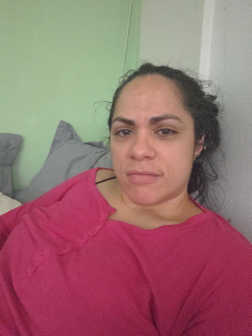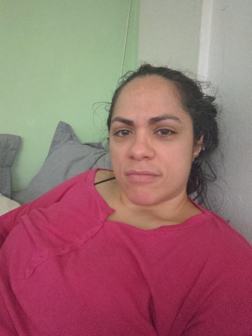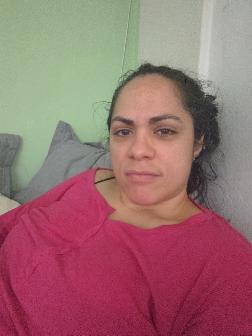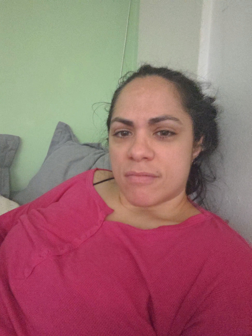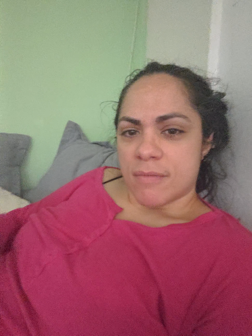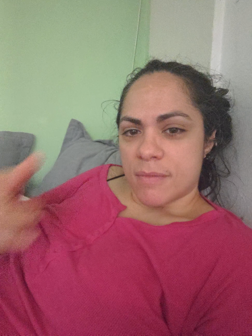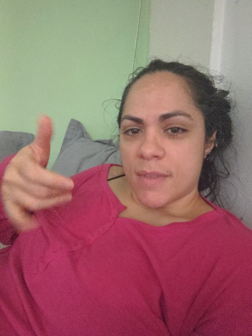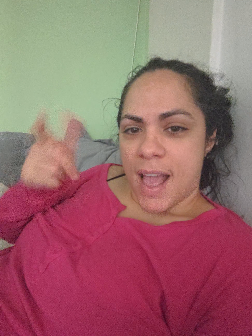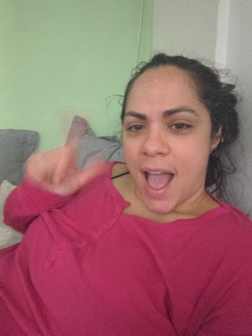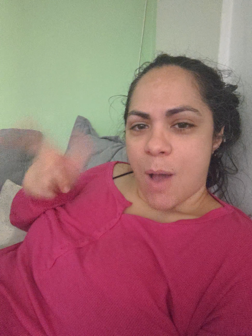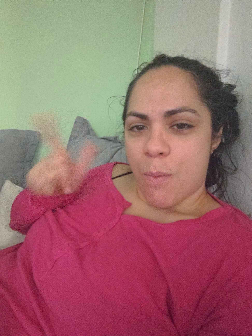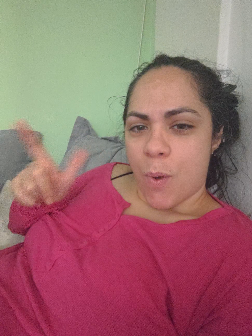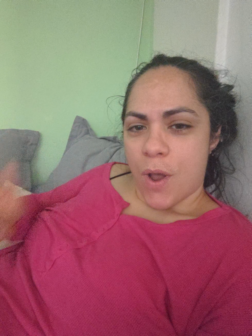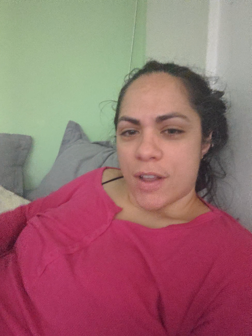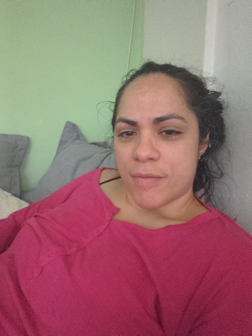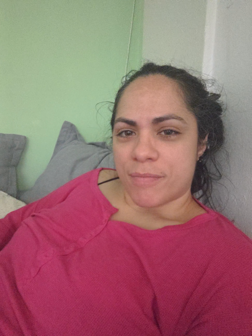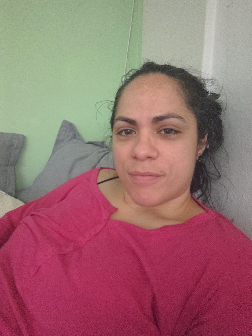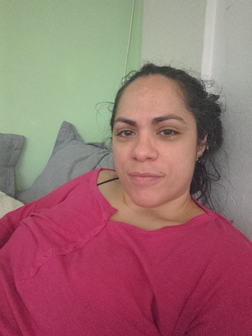cowboy